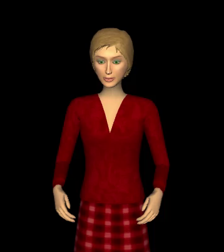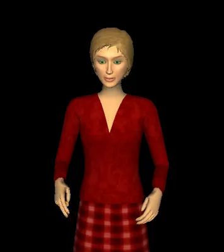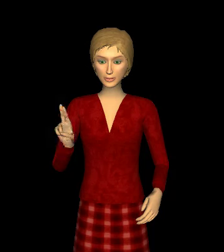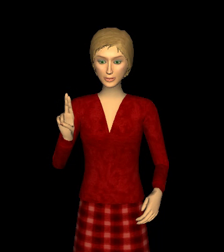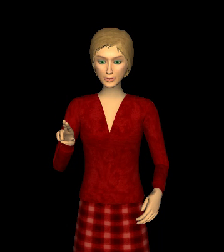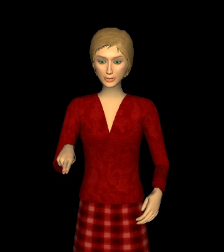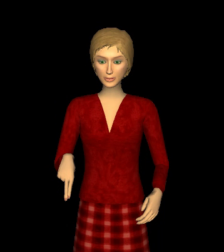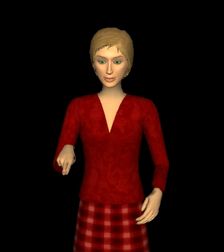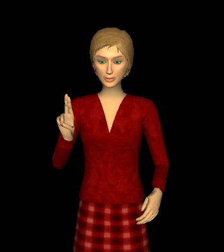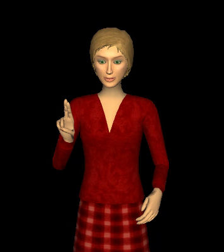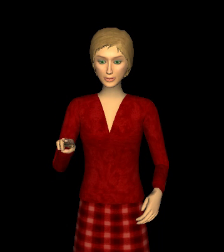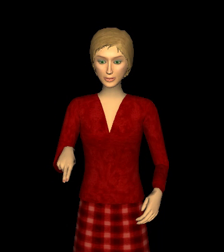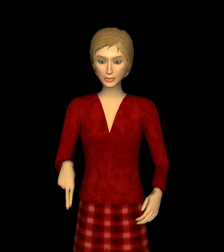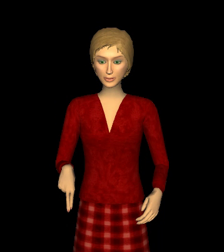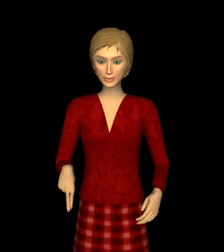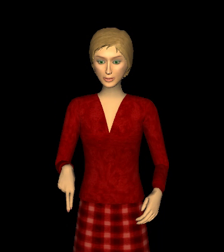يرسم